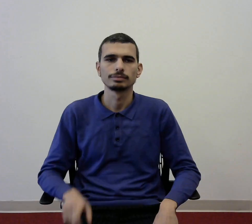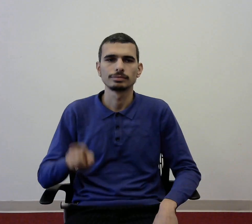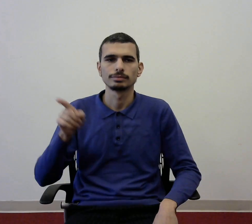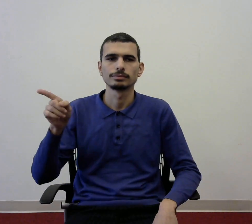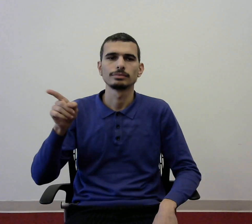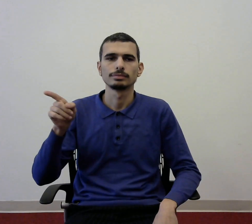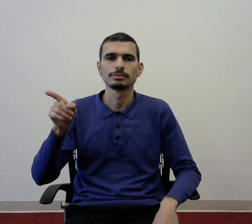onun